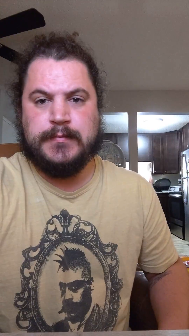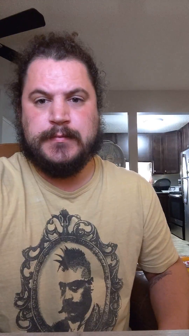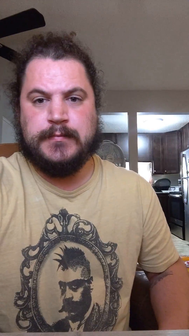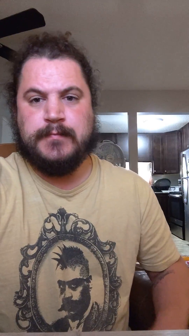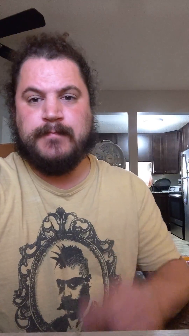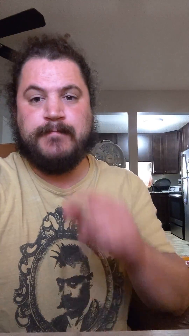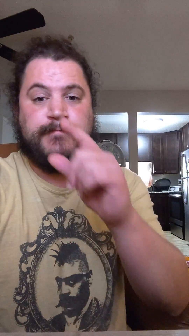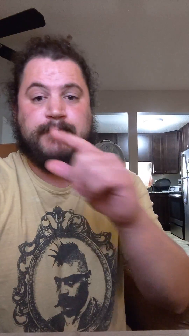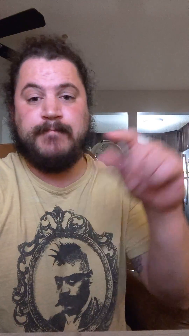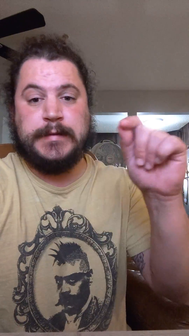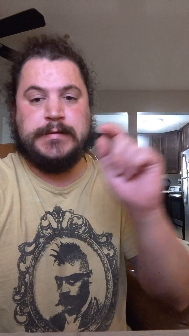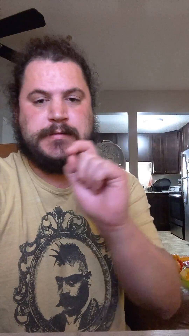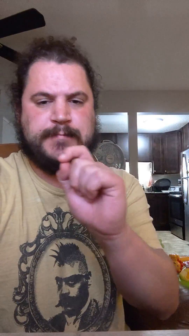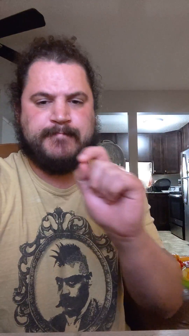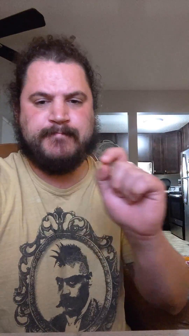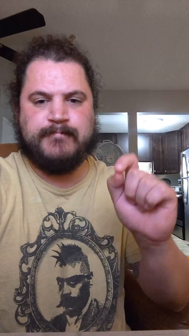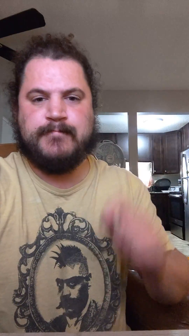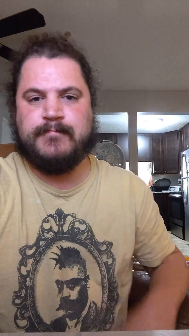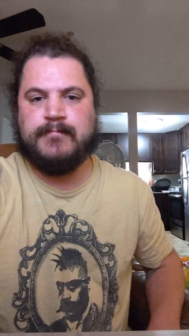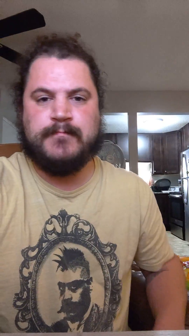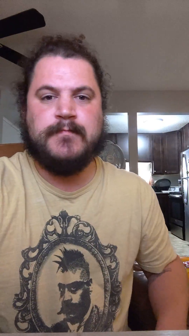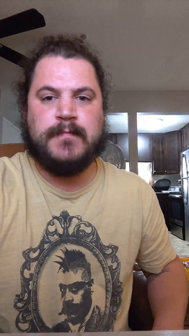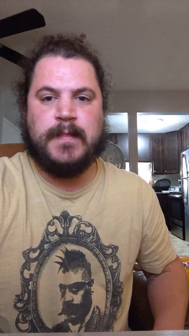peas